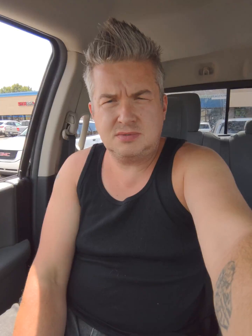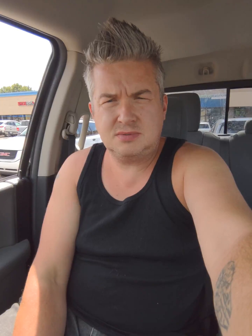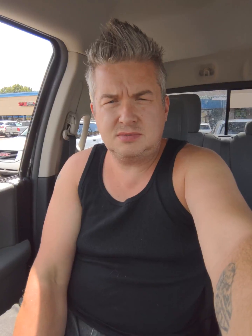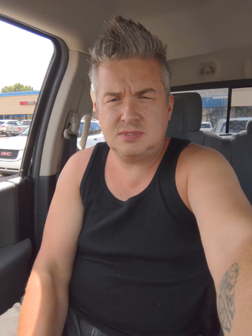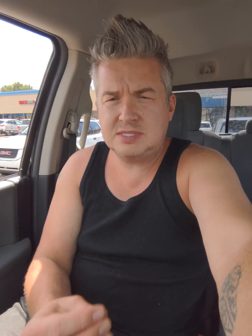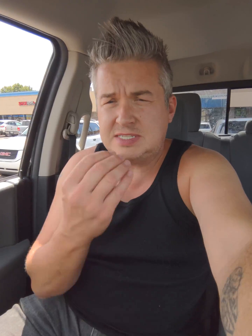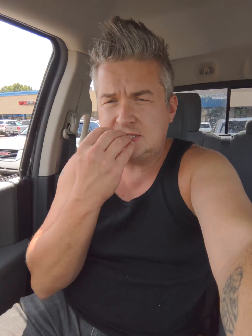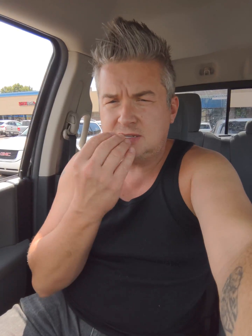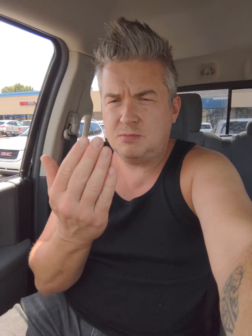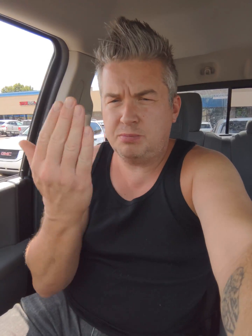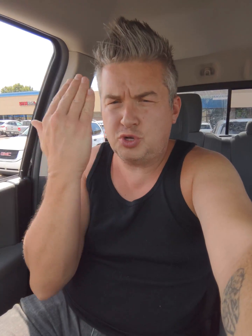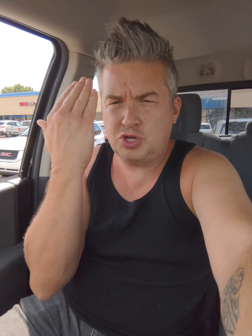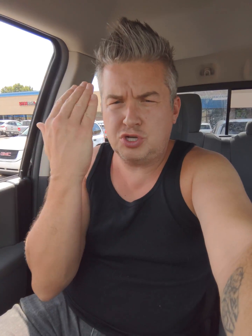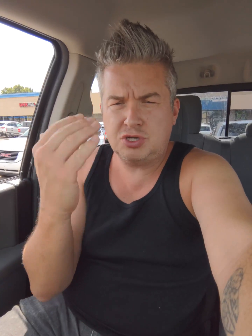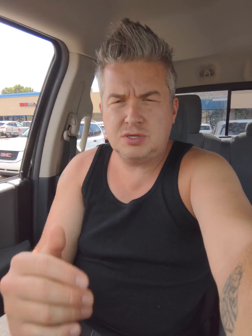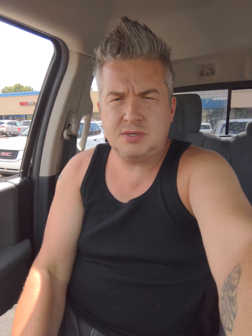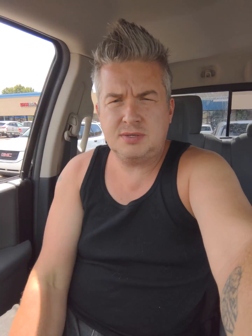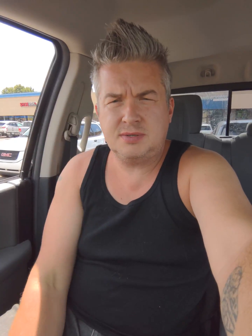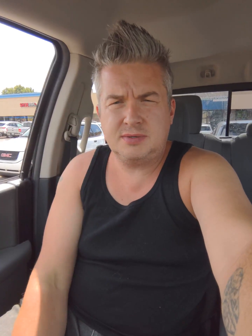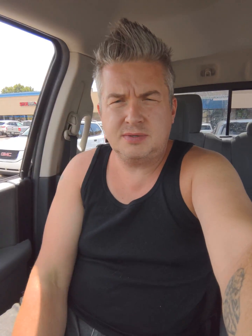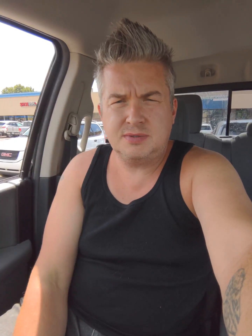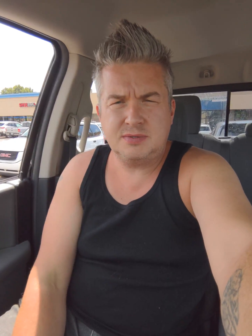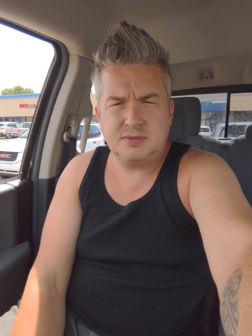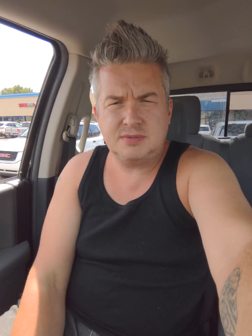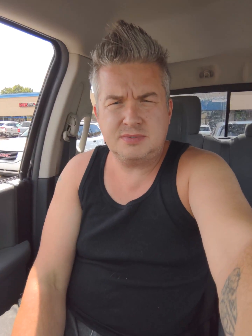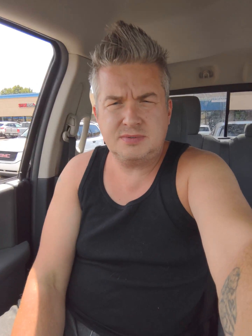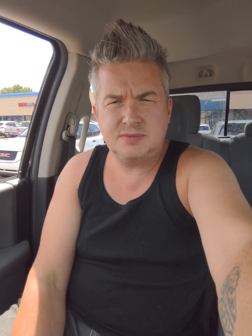breakfast